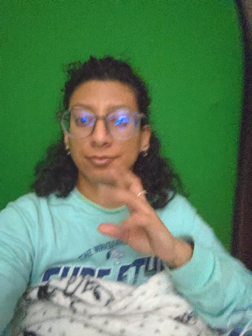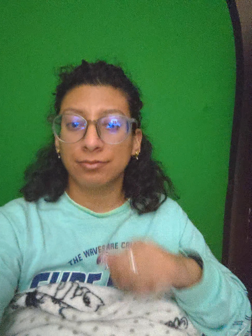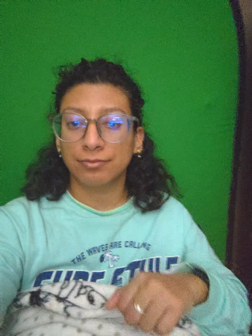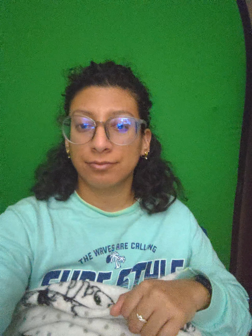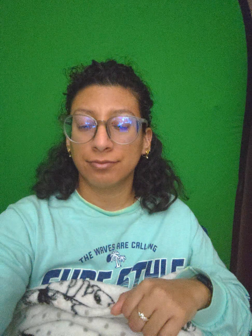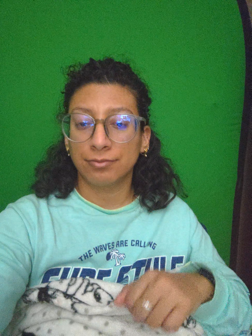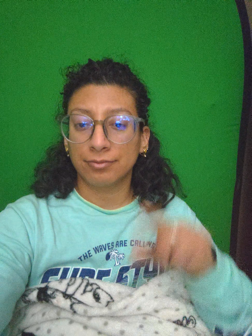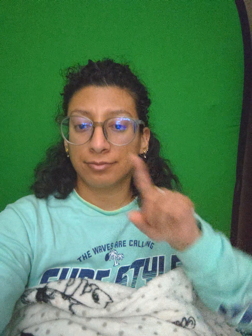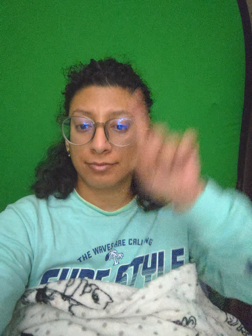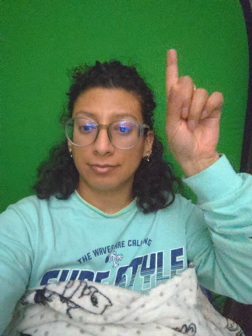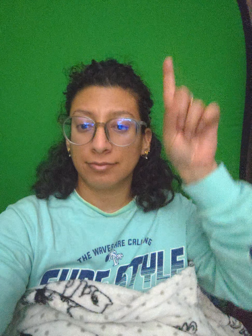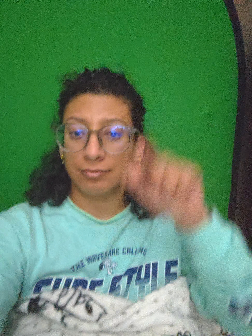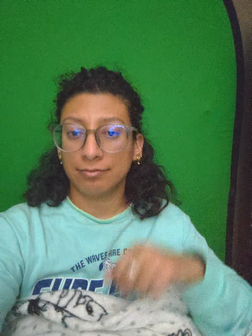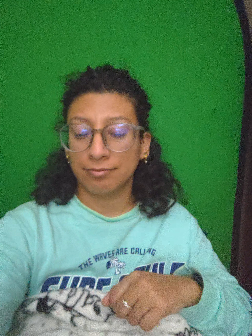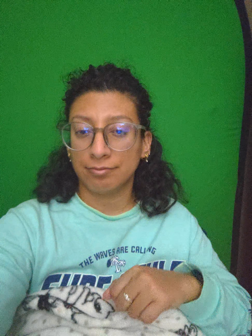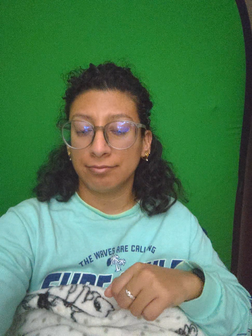up